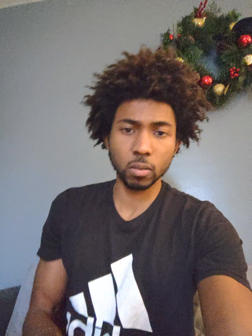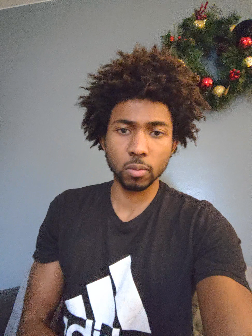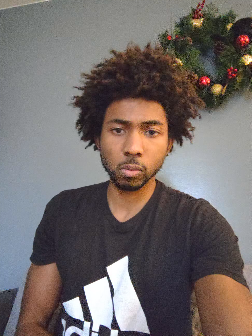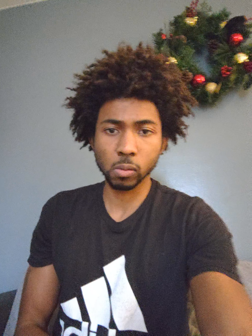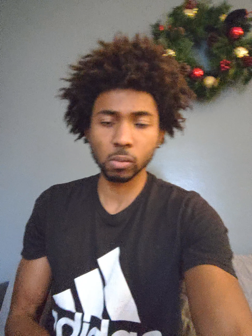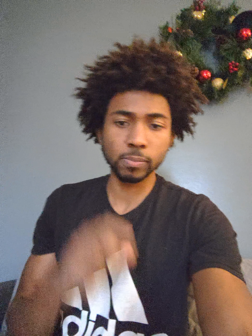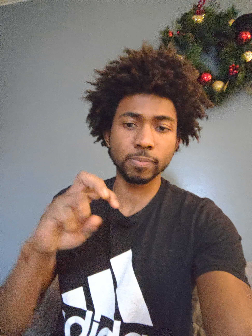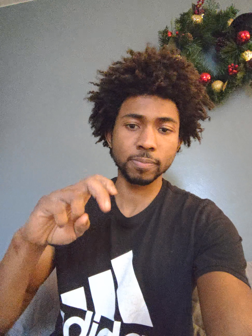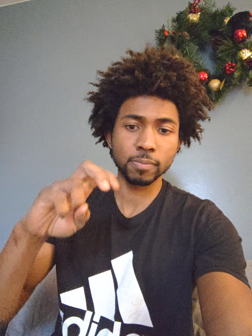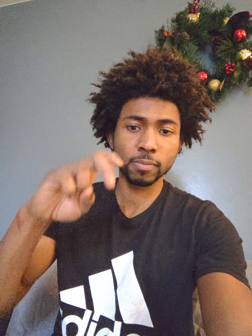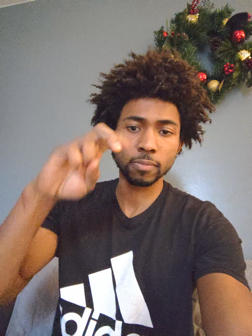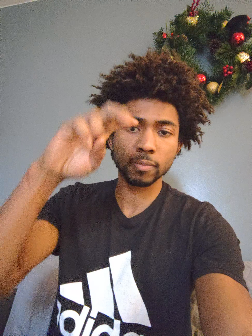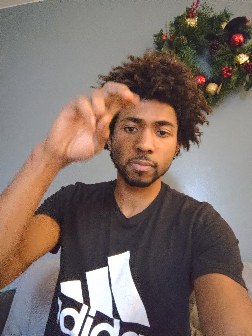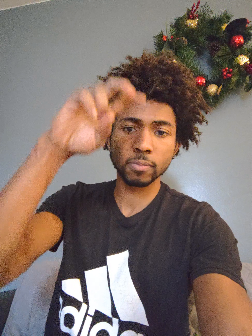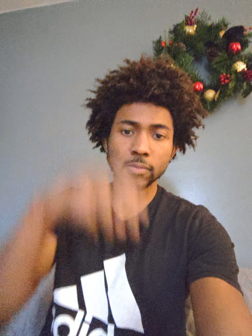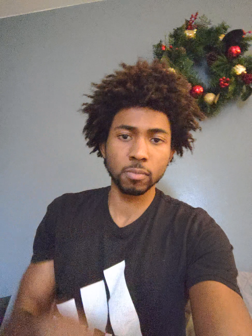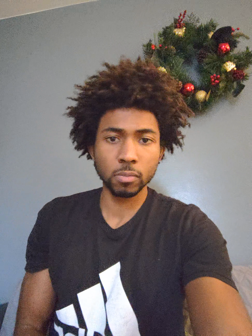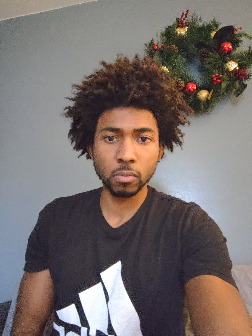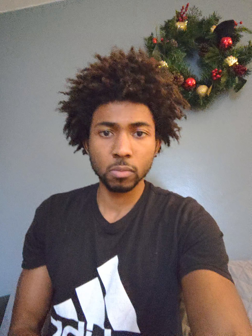stairs